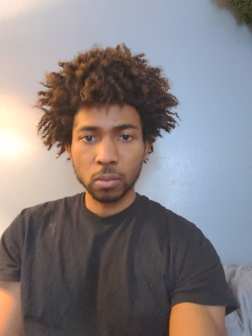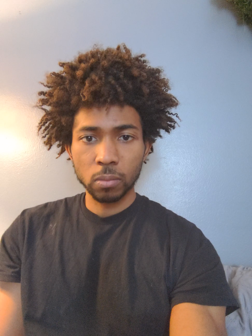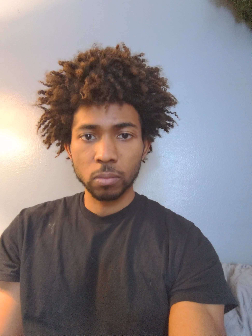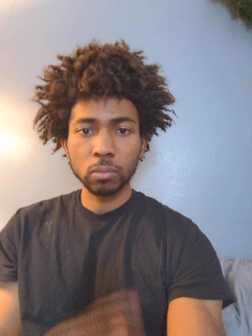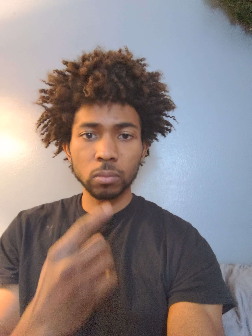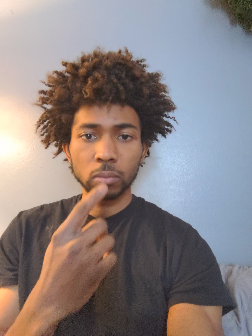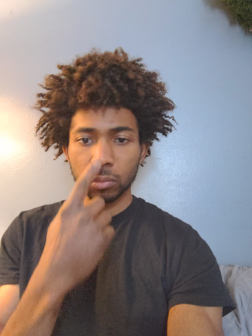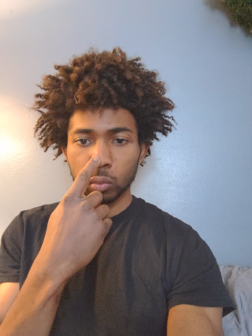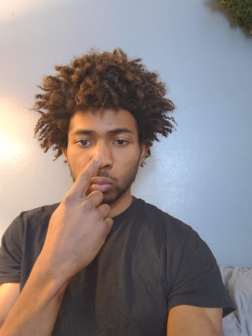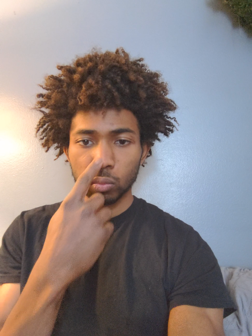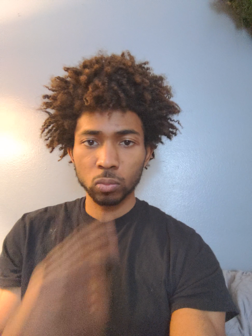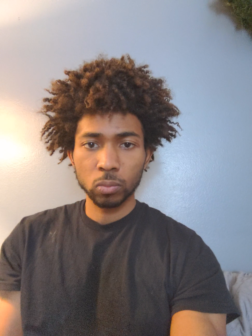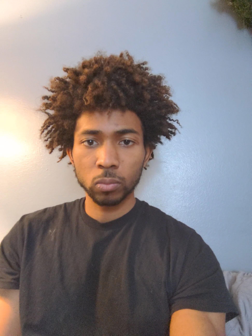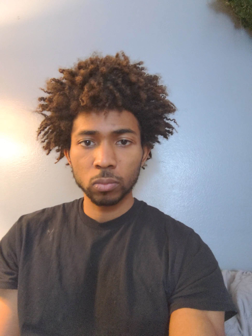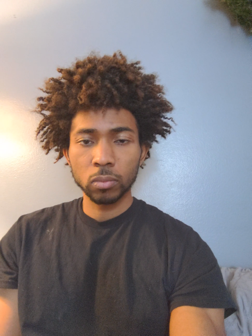nose